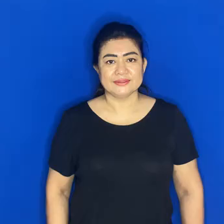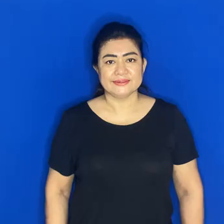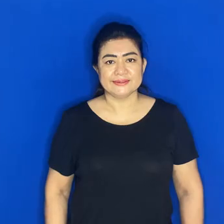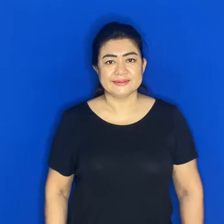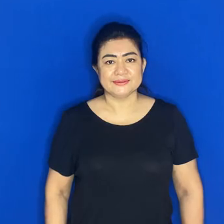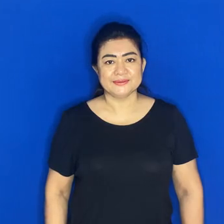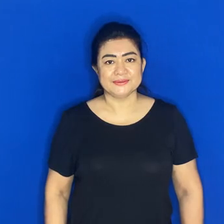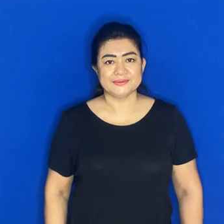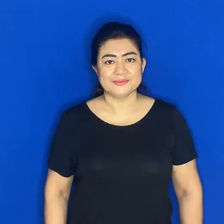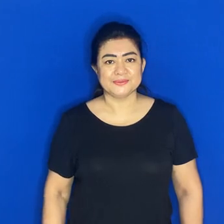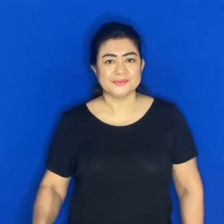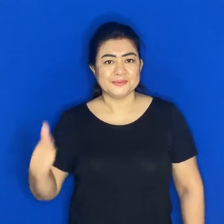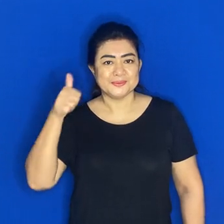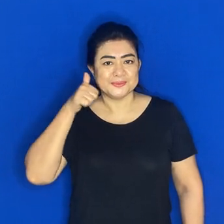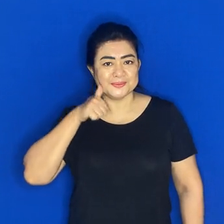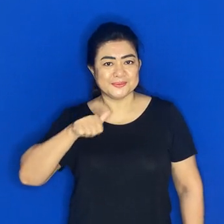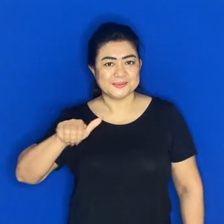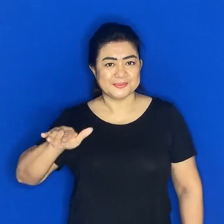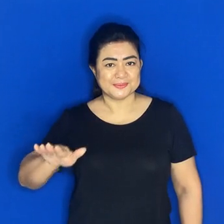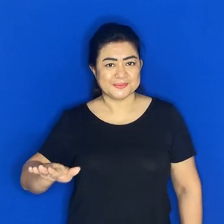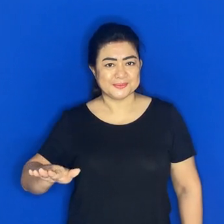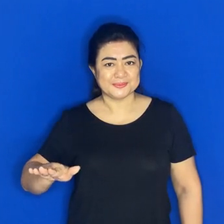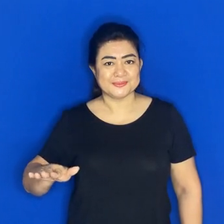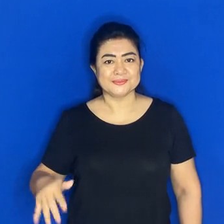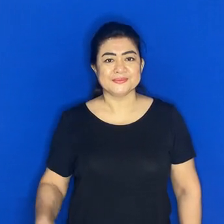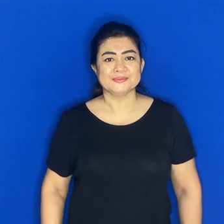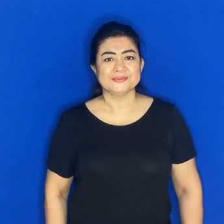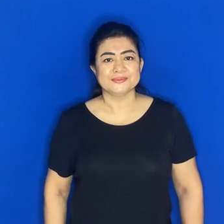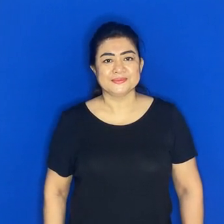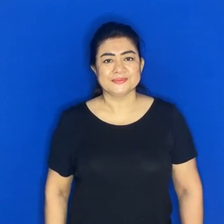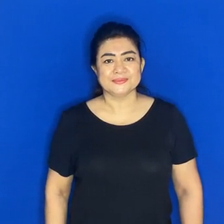girl